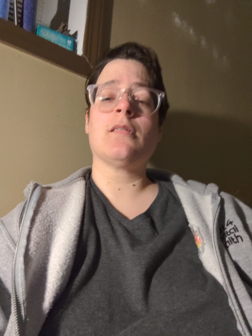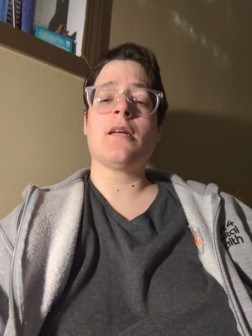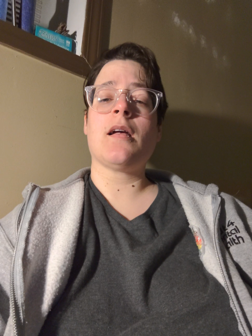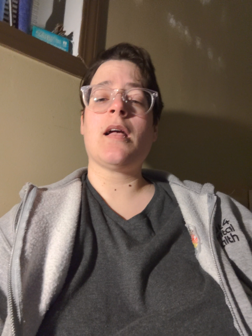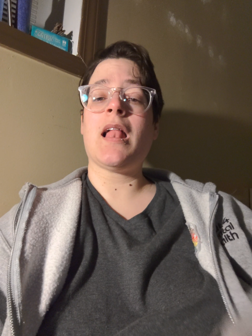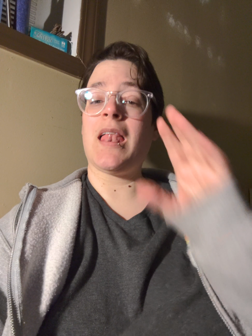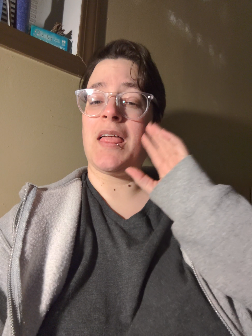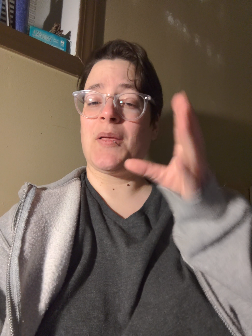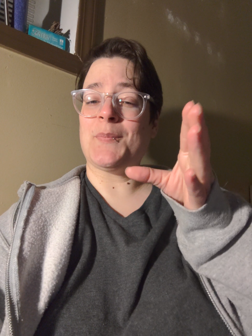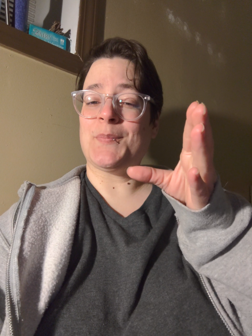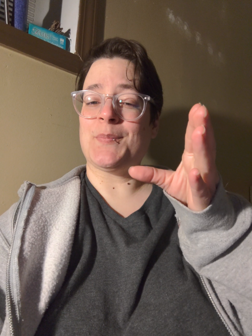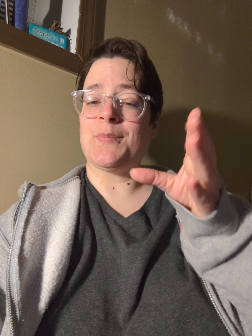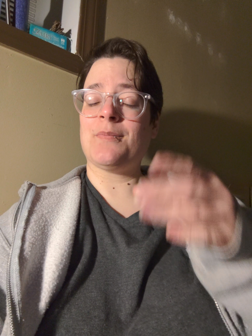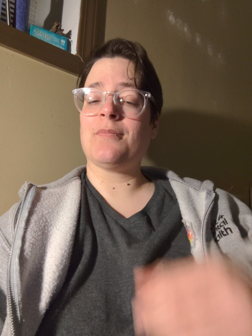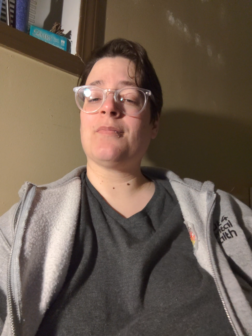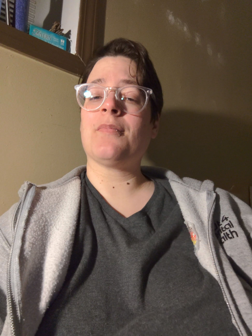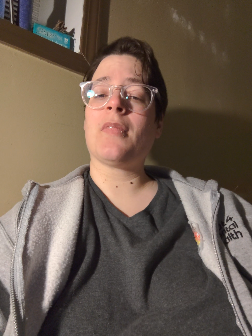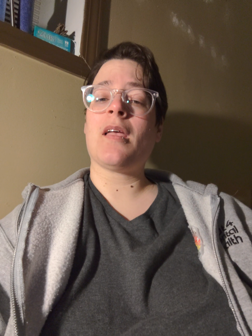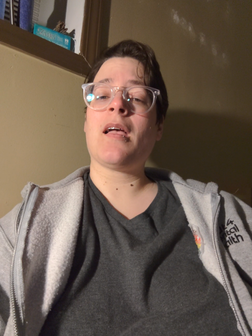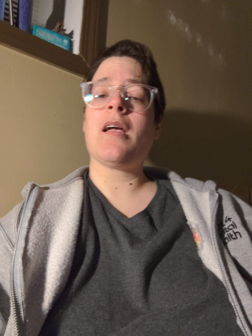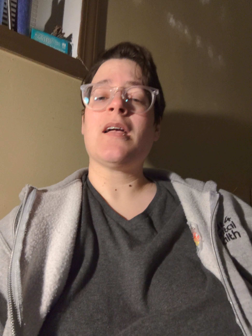hello